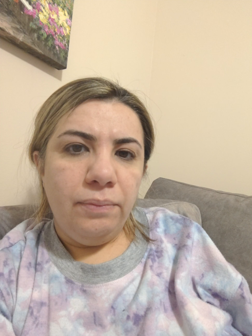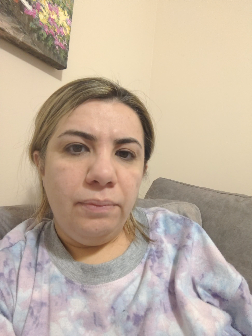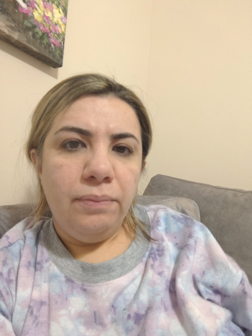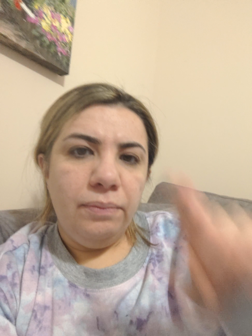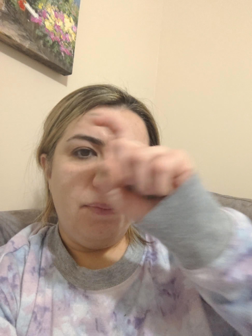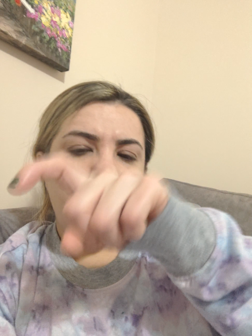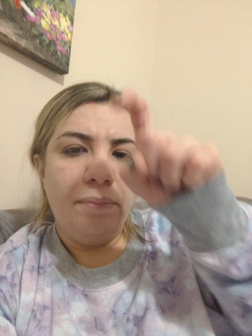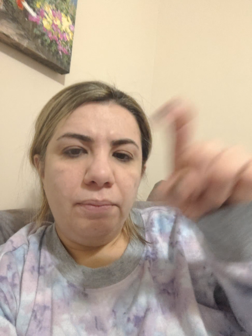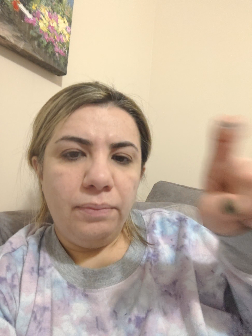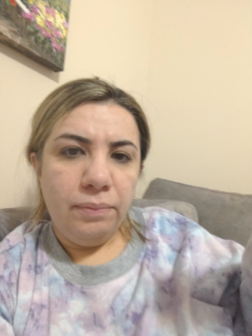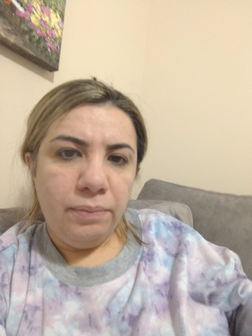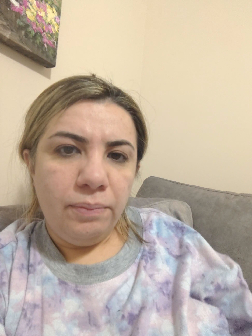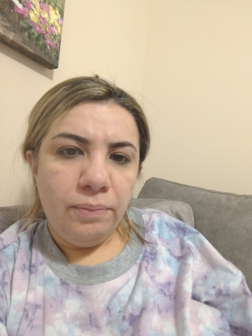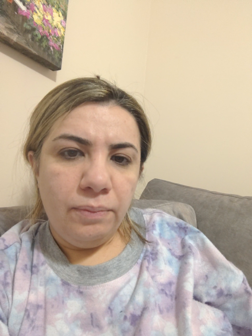closet